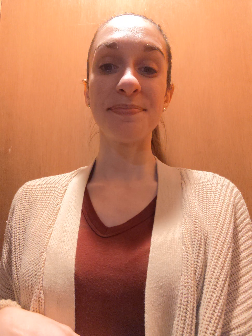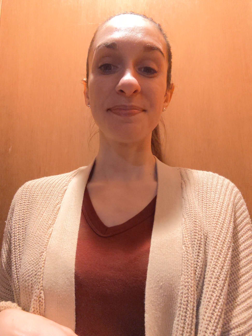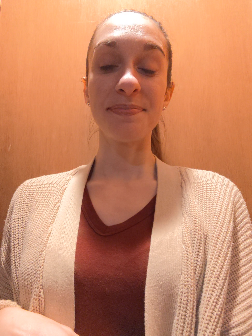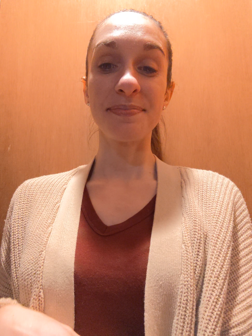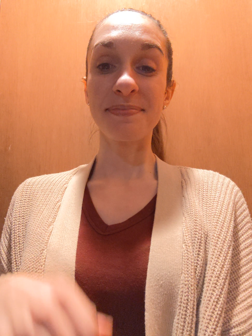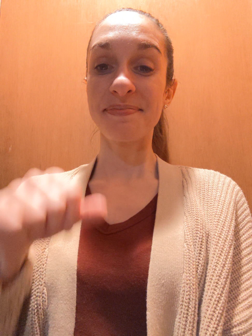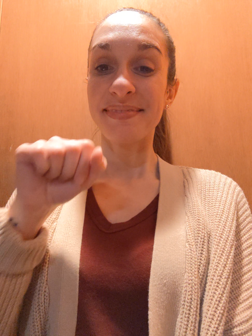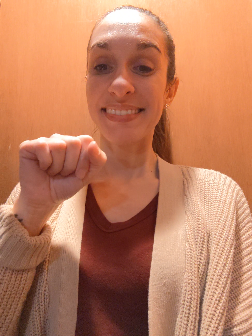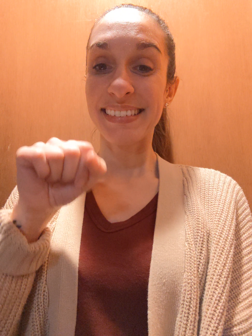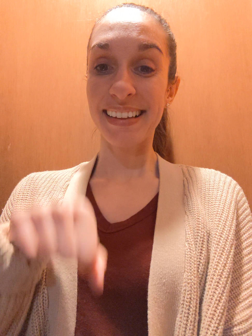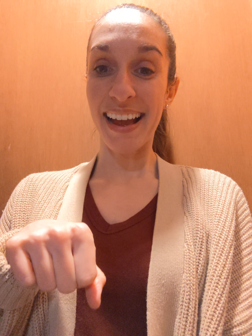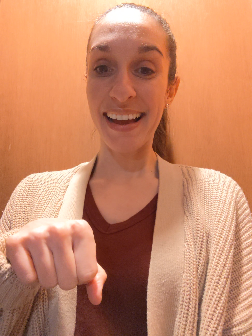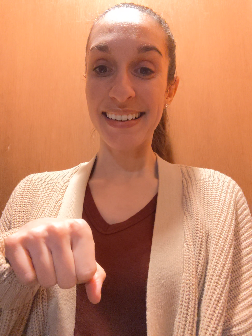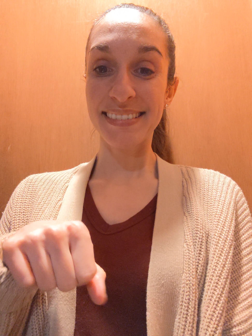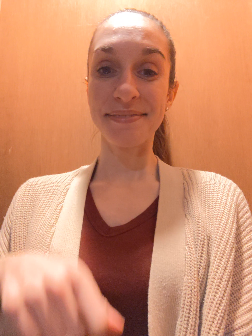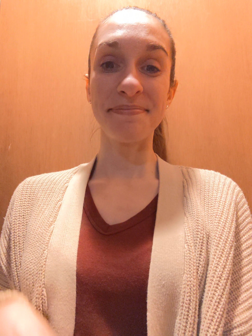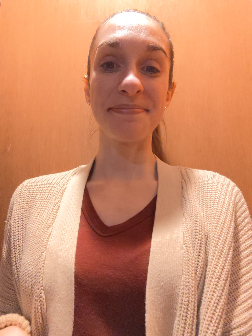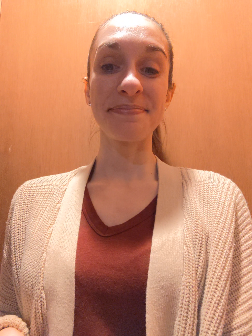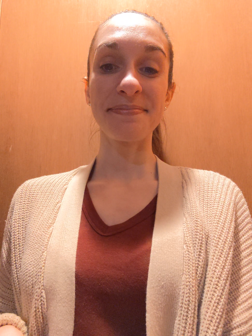can